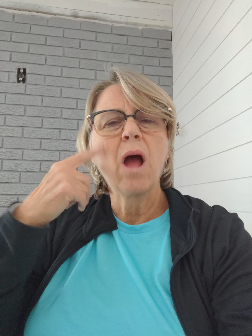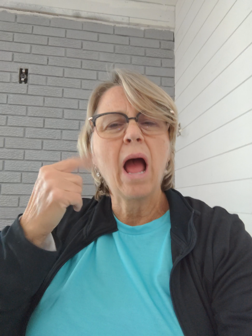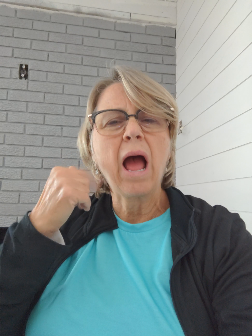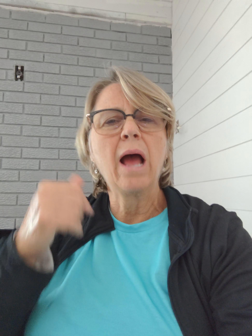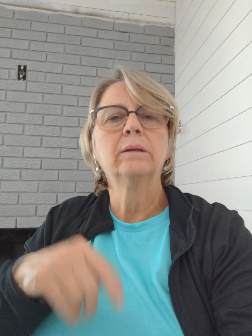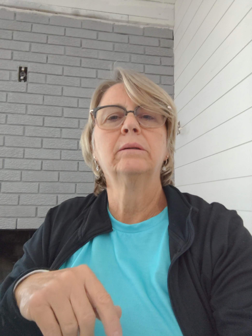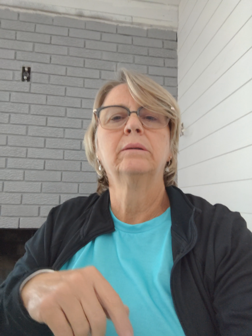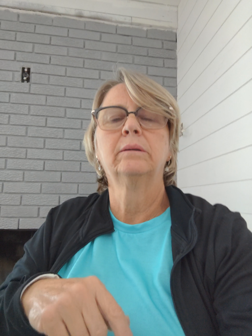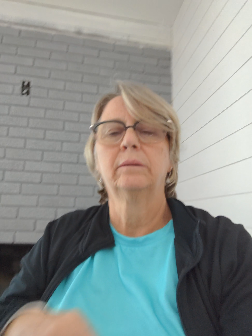cry